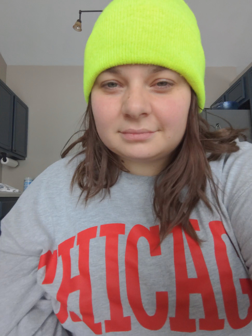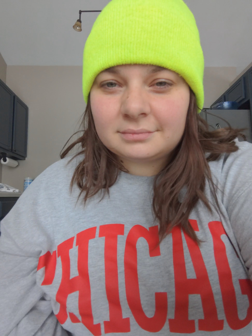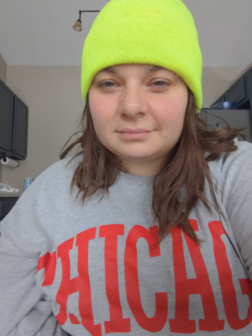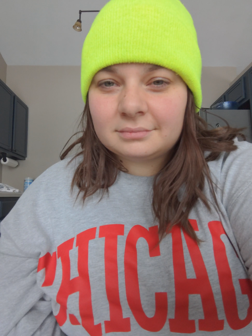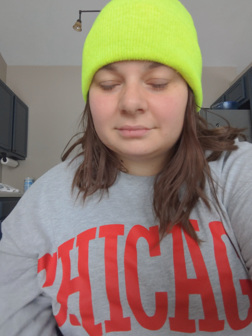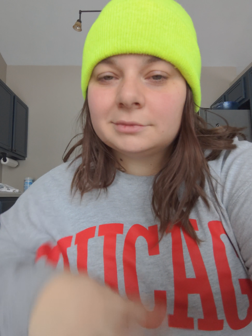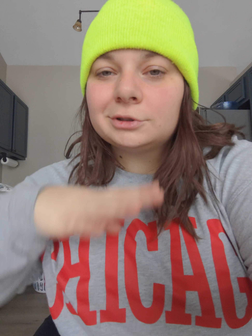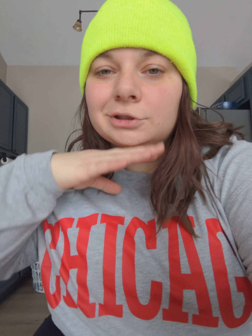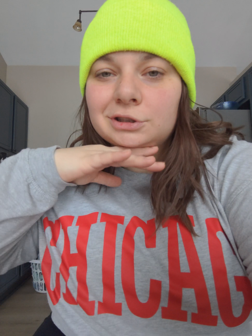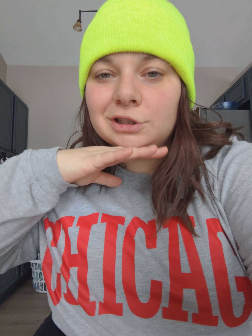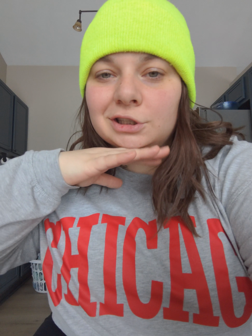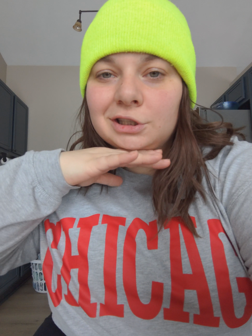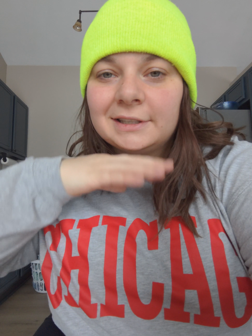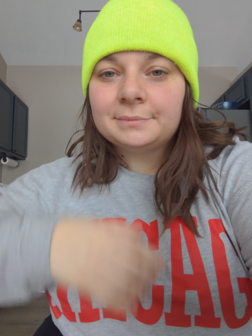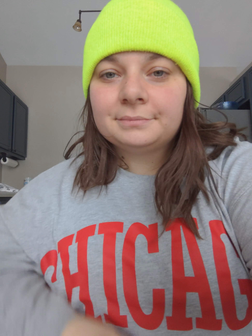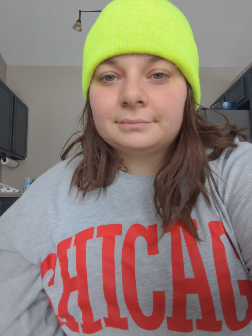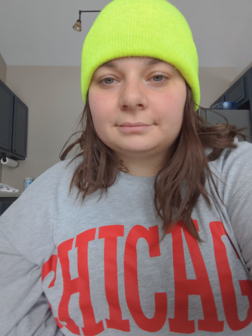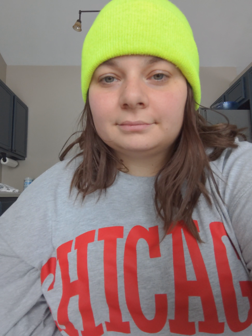dirty